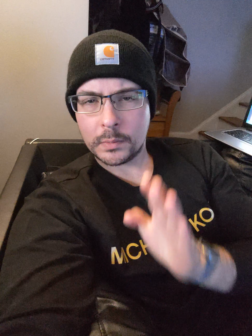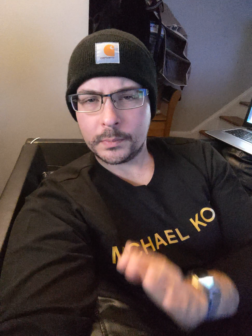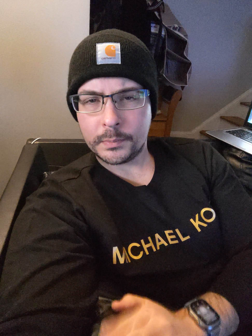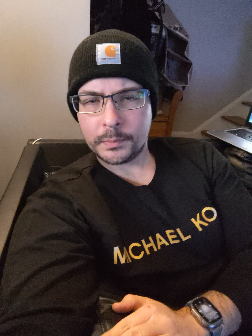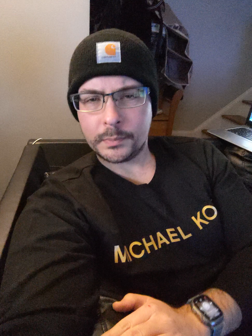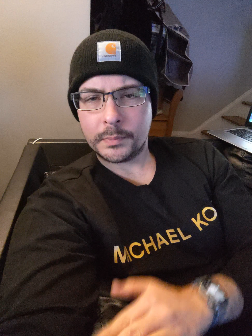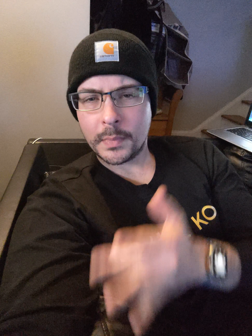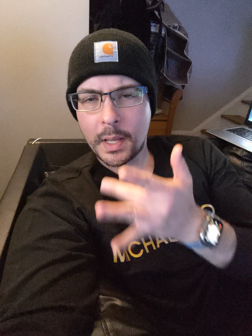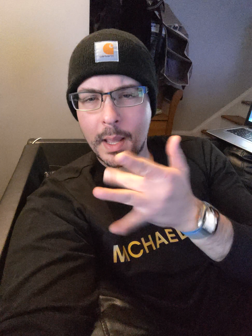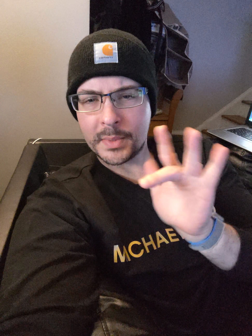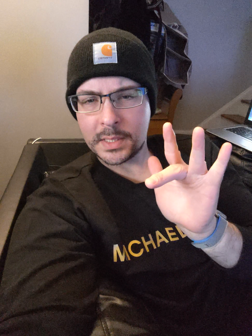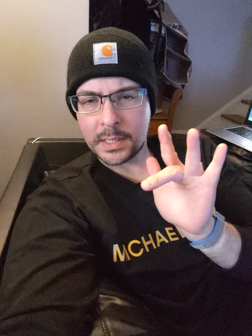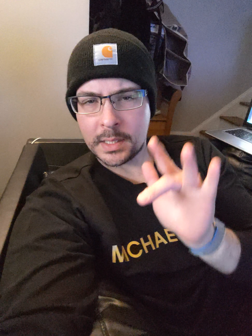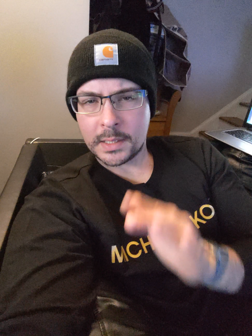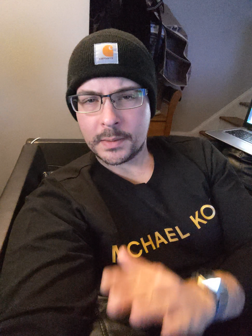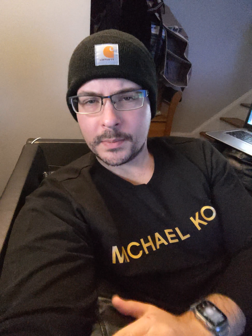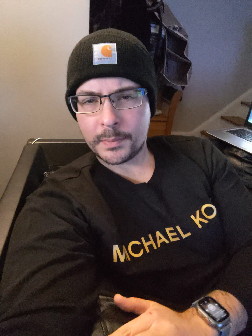empty